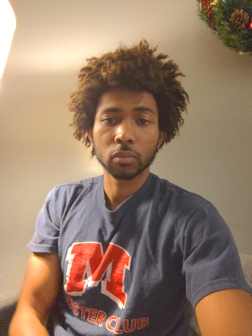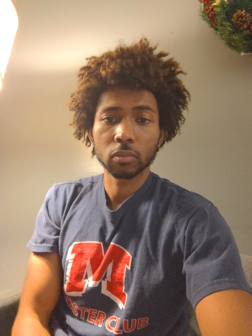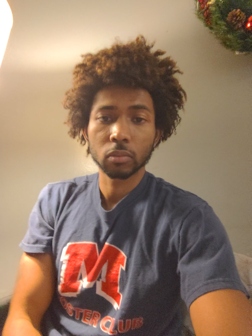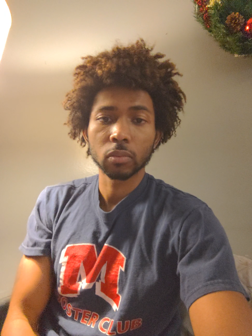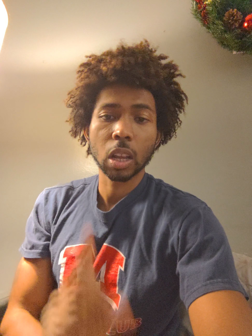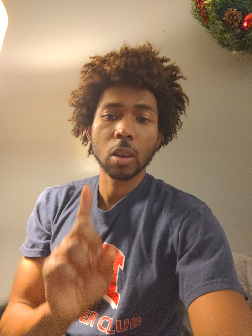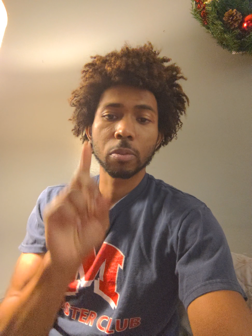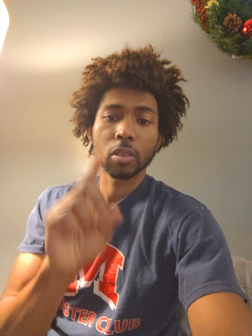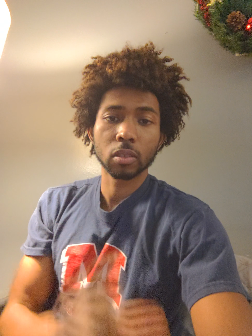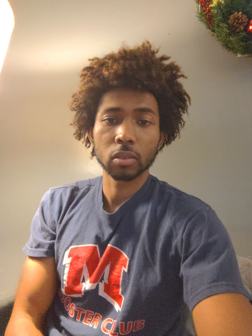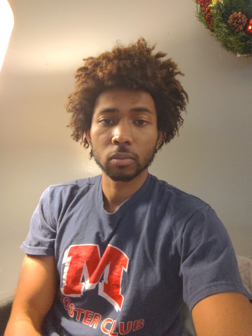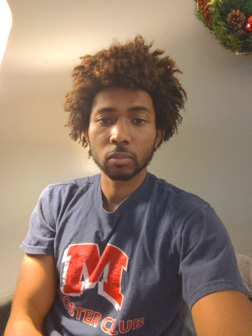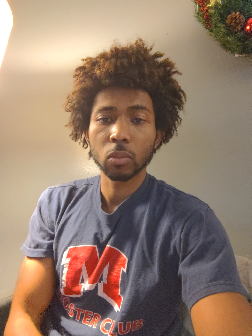up